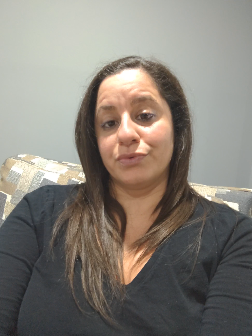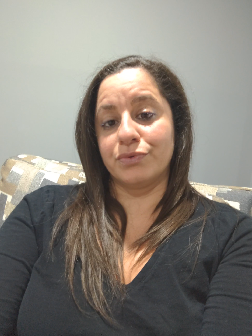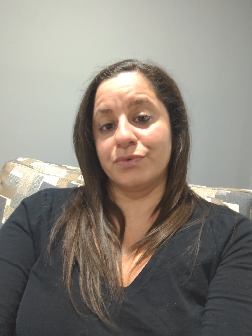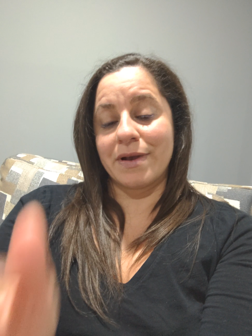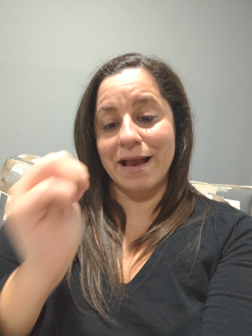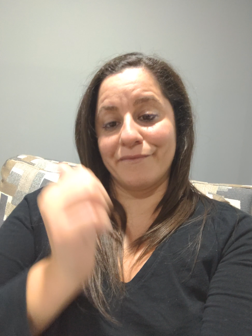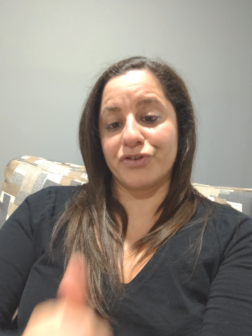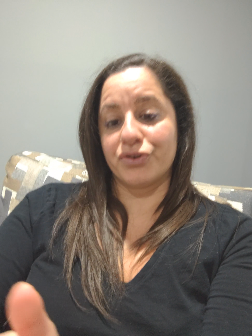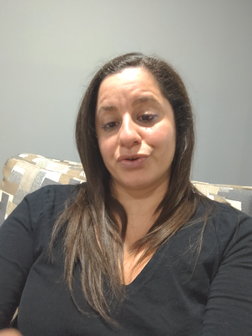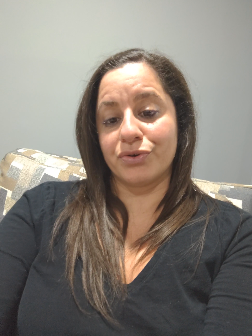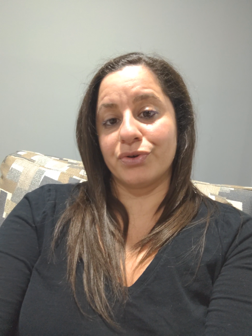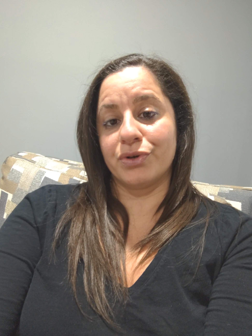every